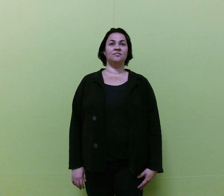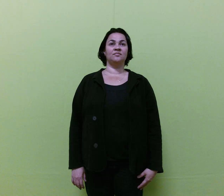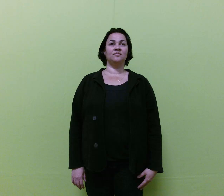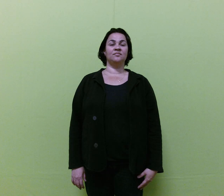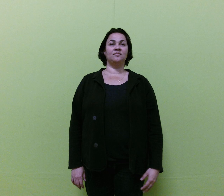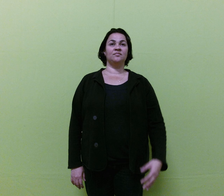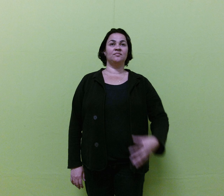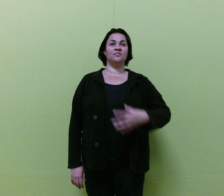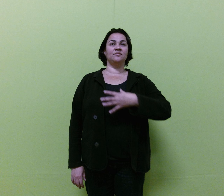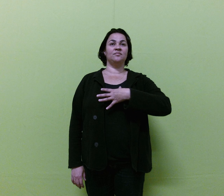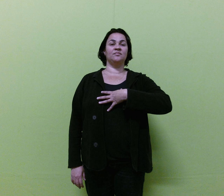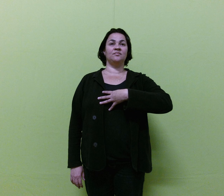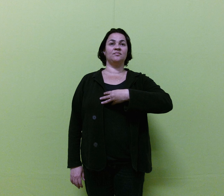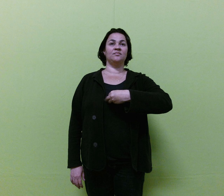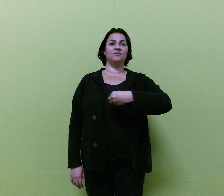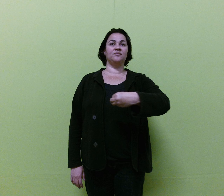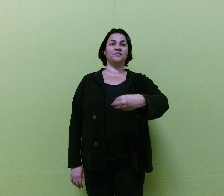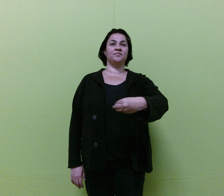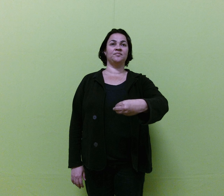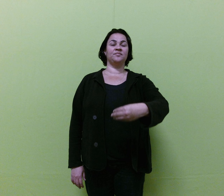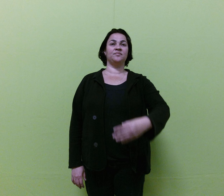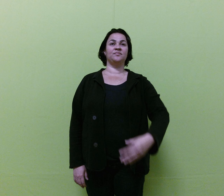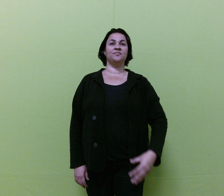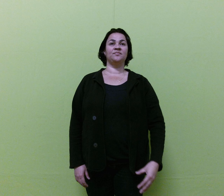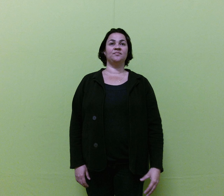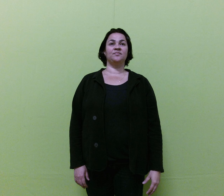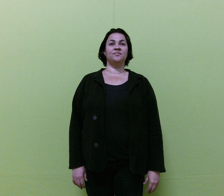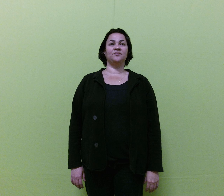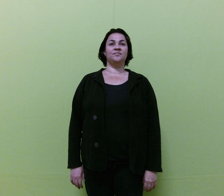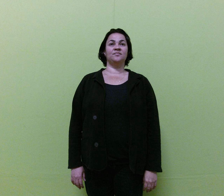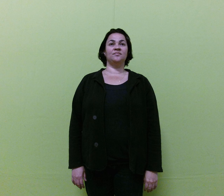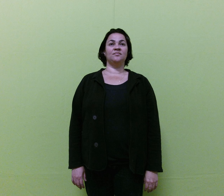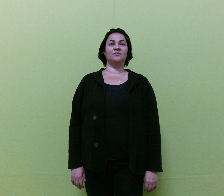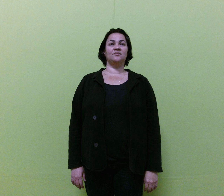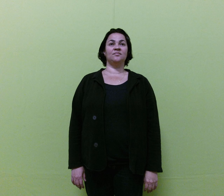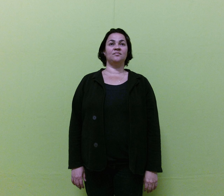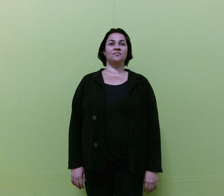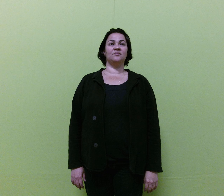filho